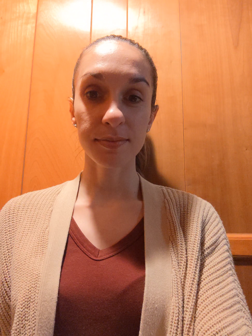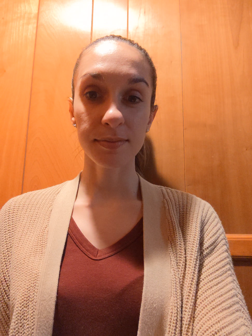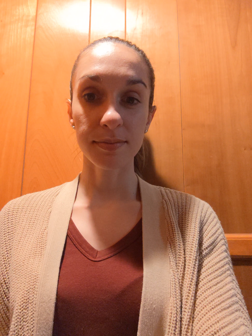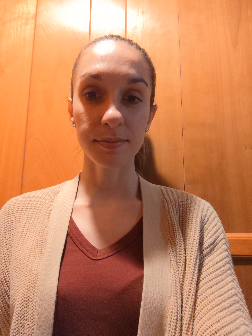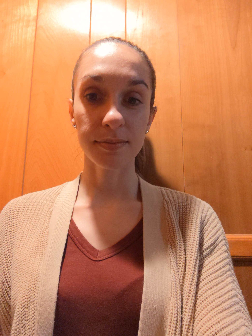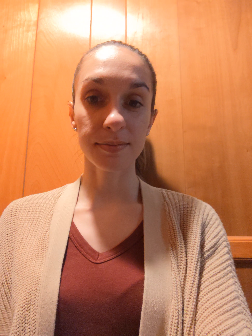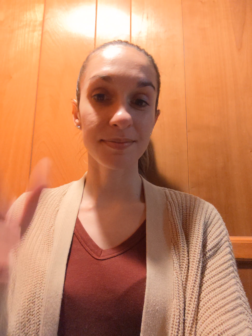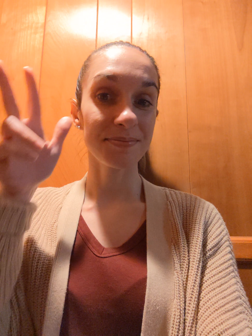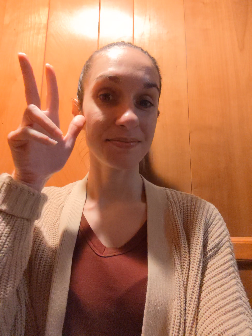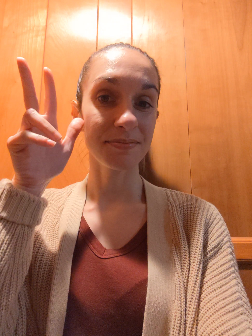hear